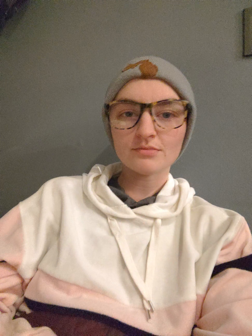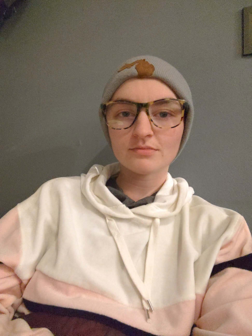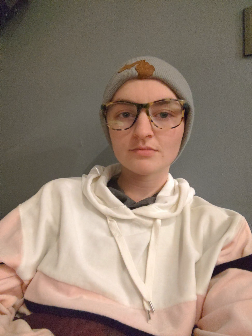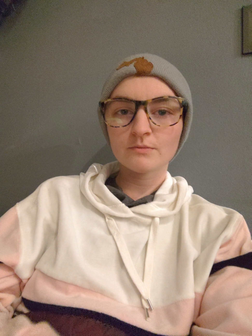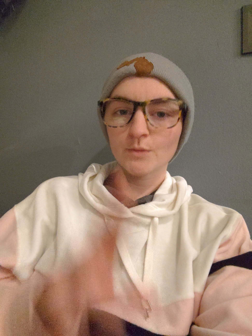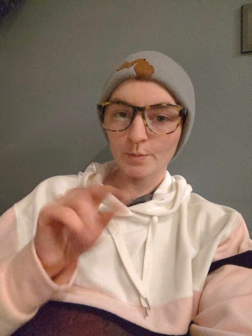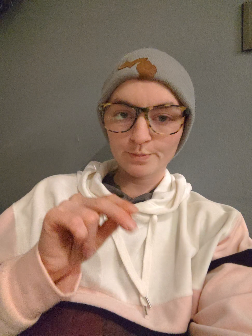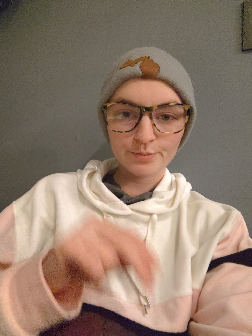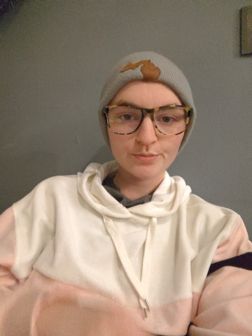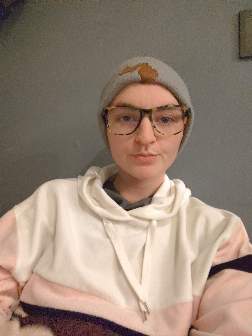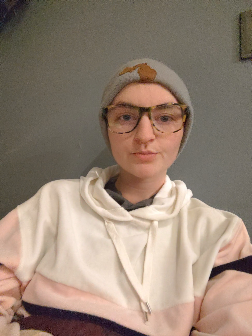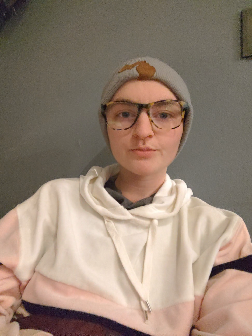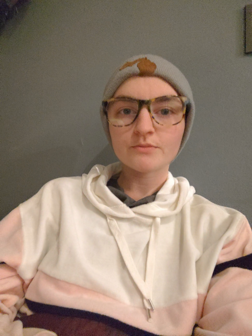no